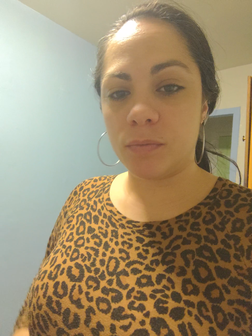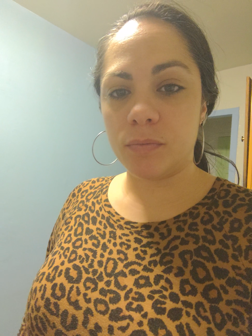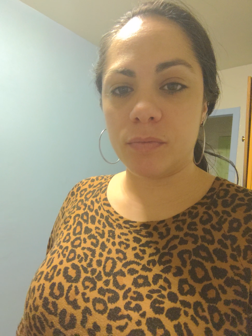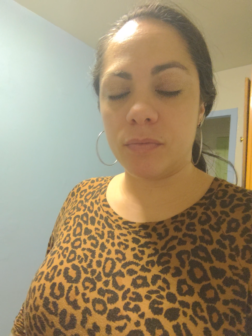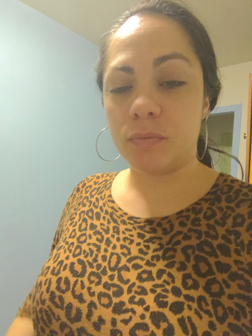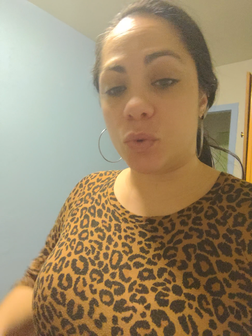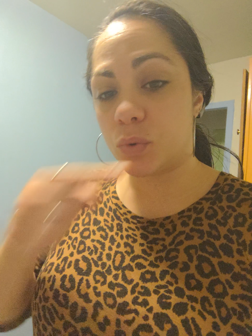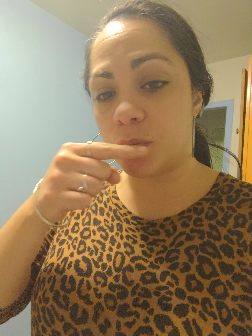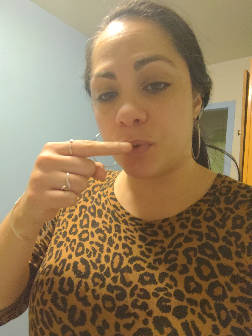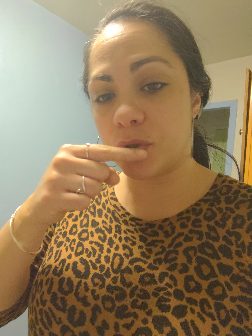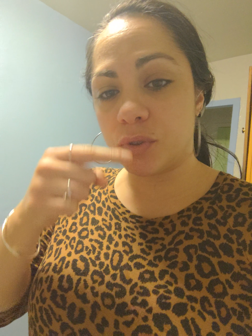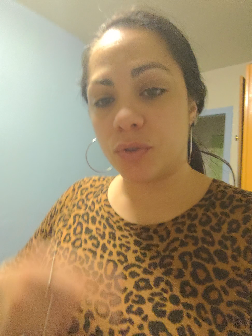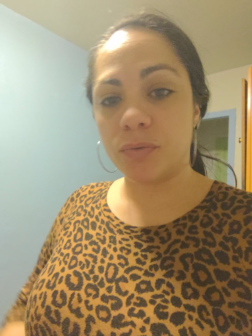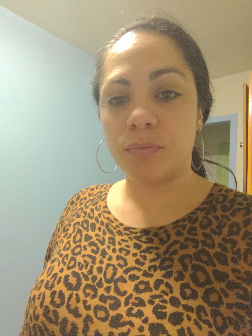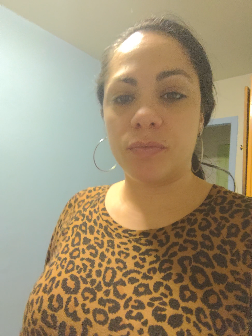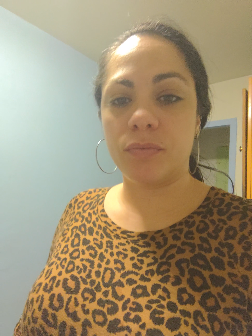toothbrush